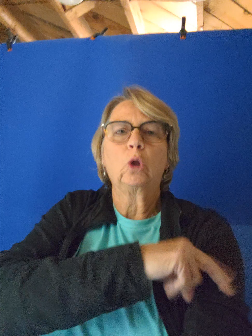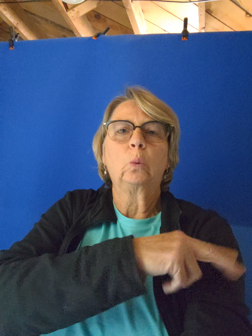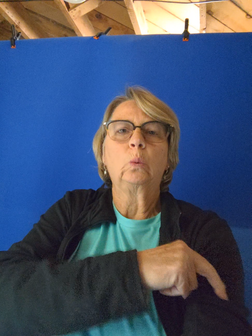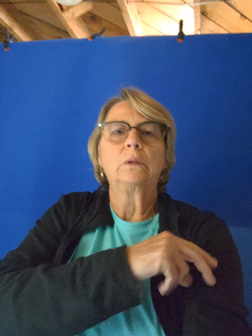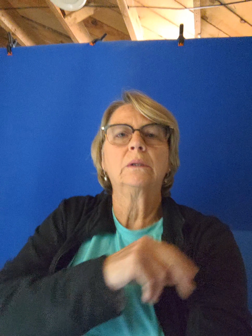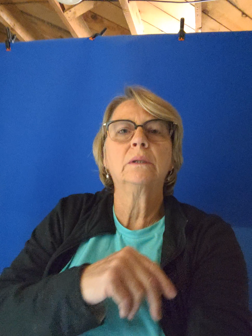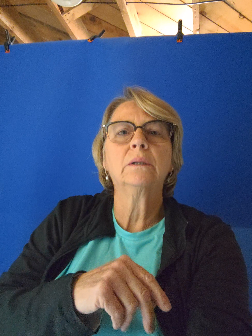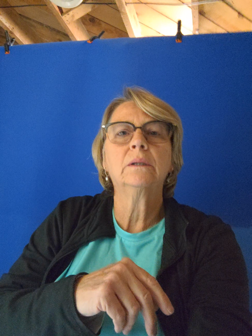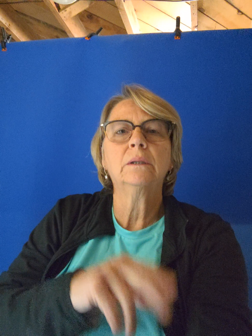goose